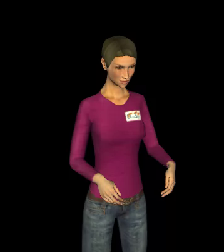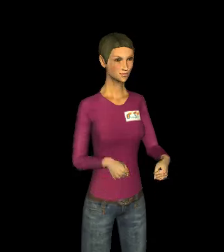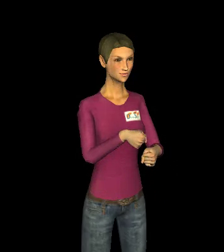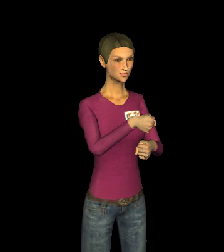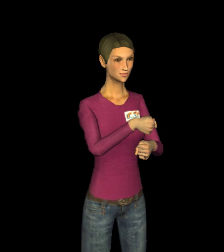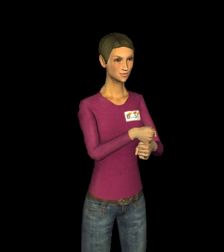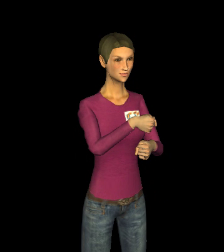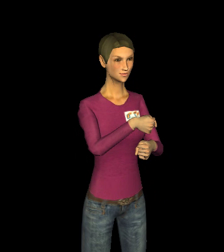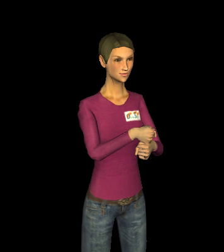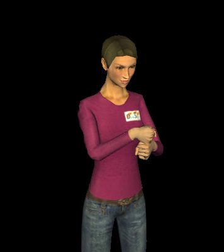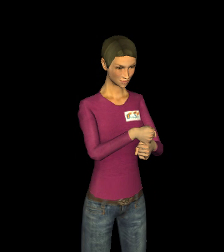عمل